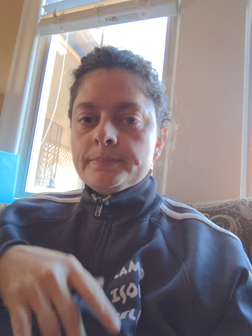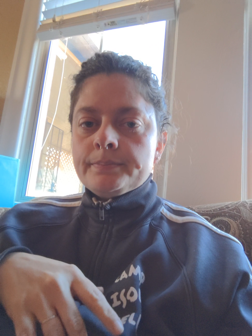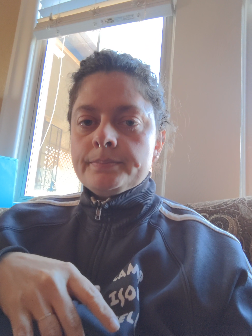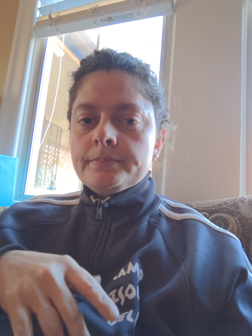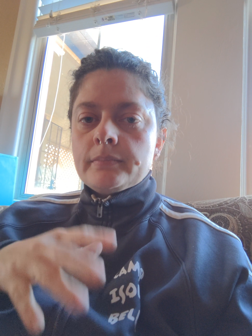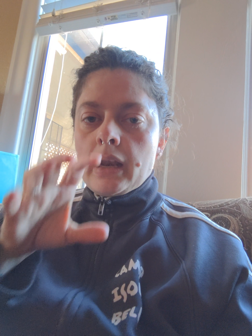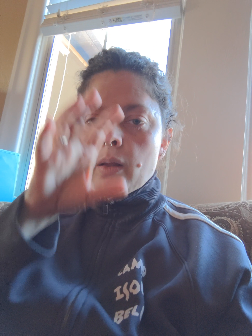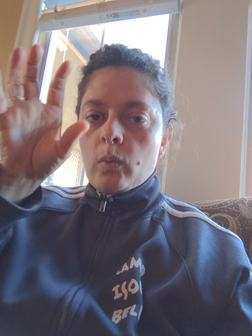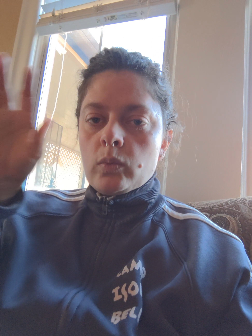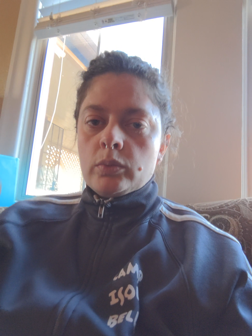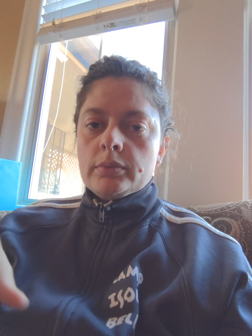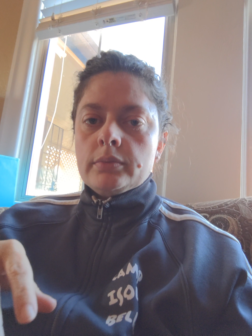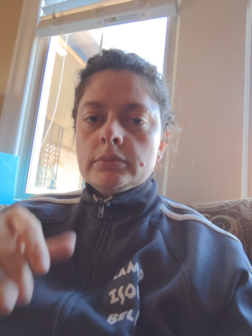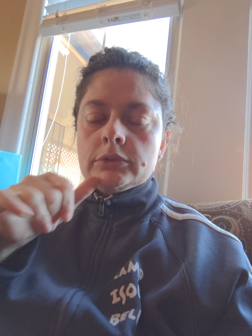cloud